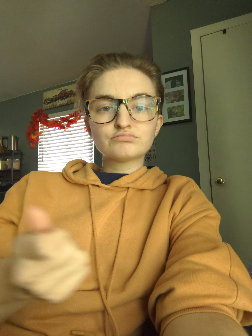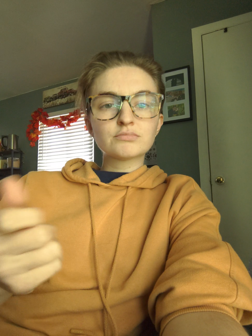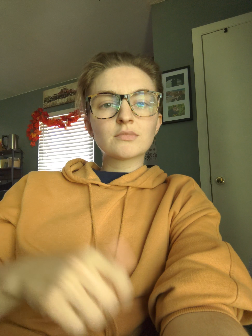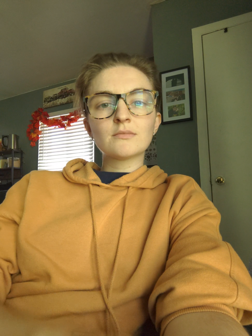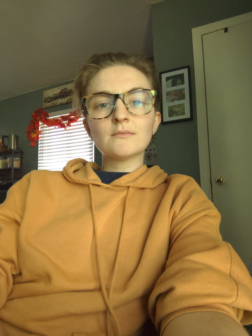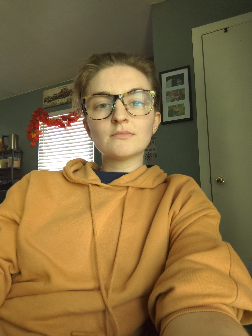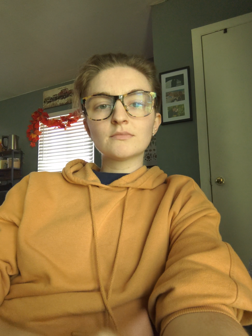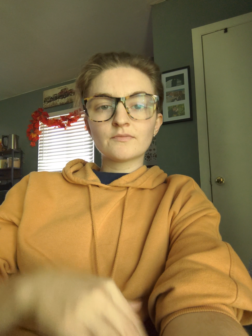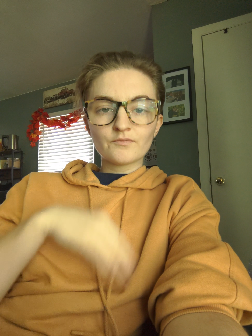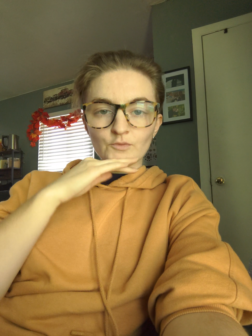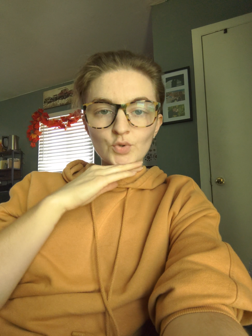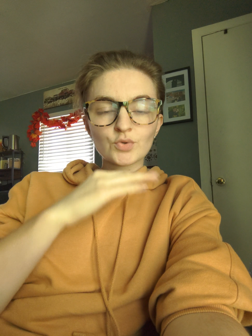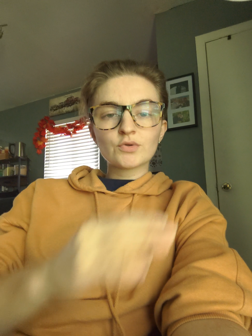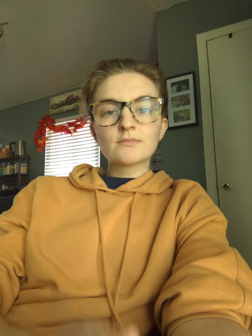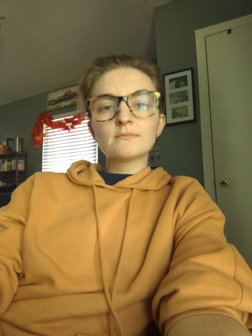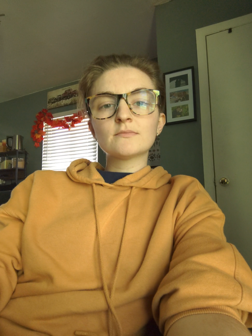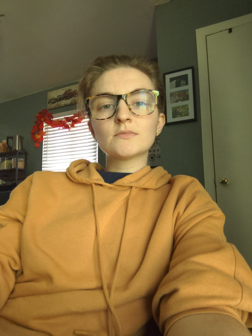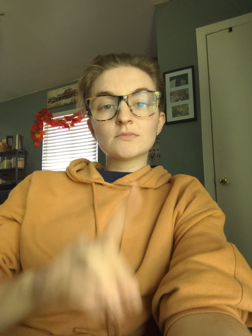full